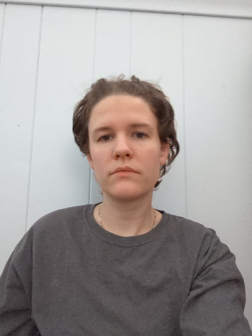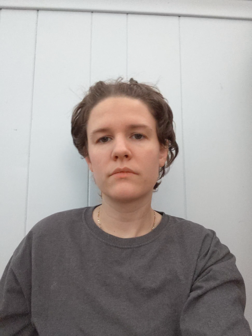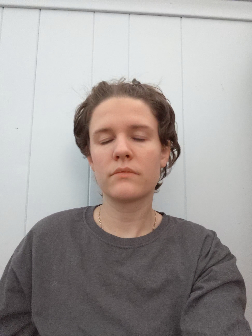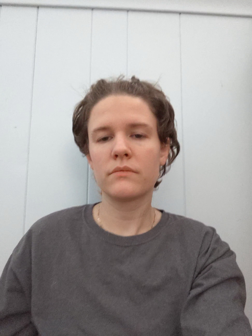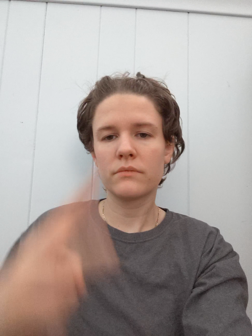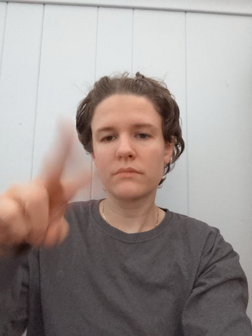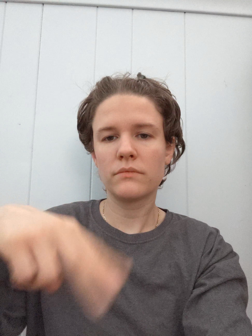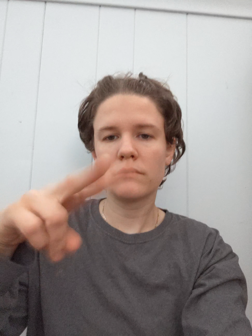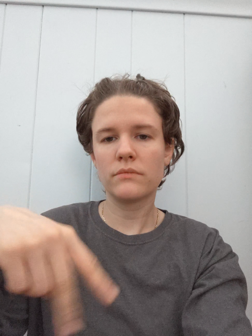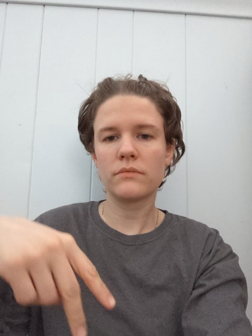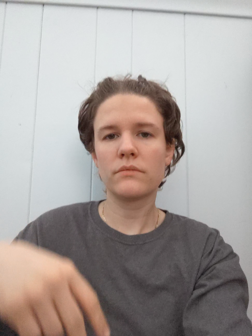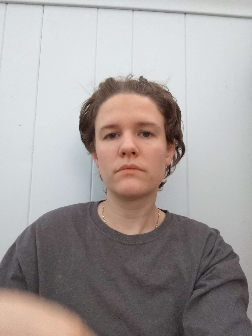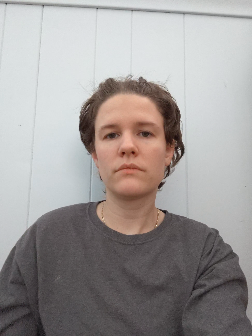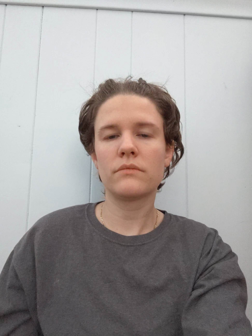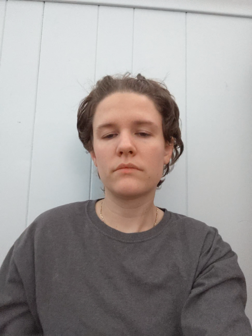read